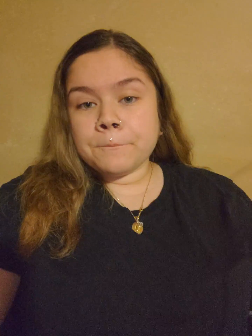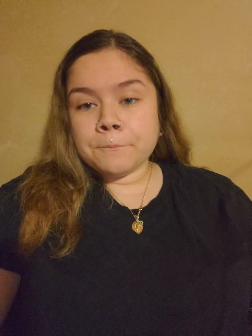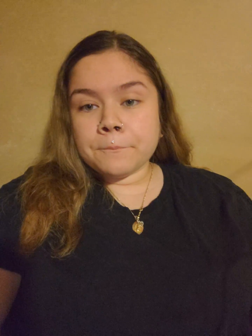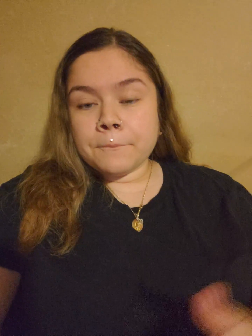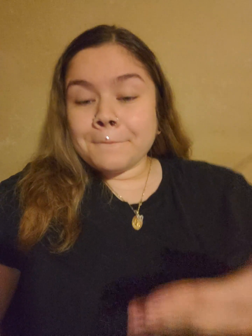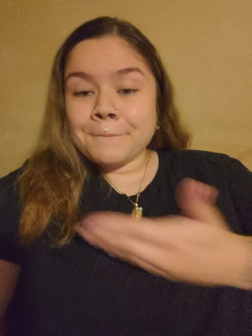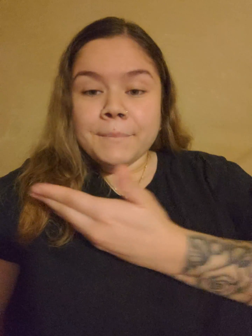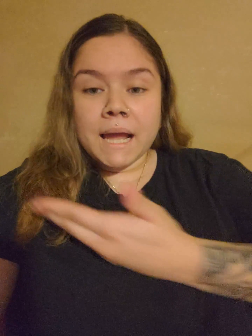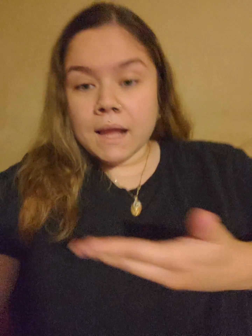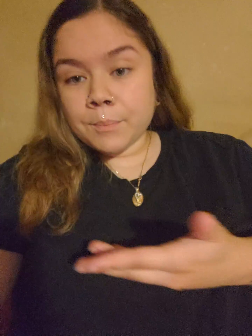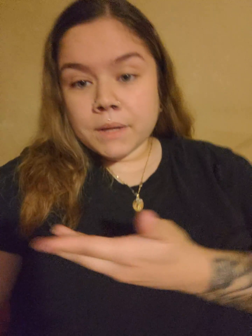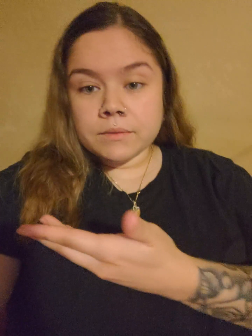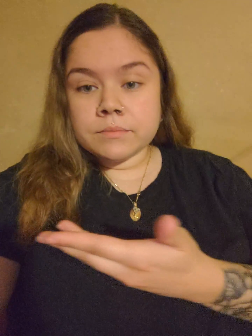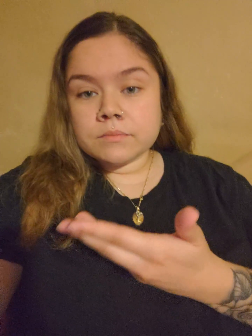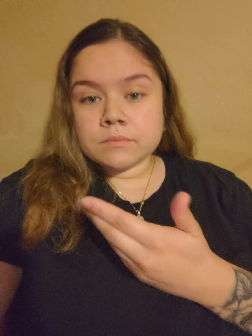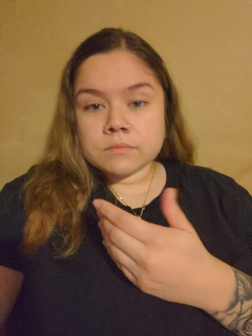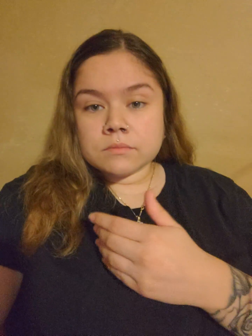baby